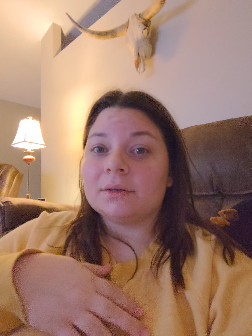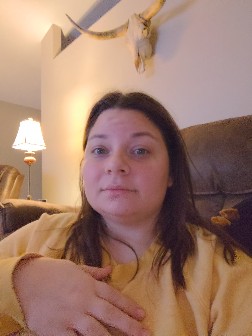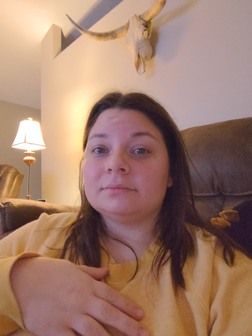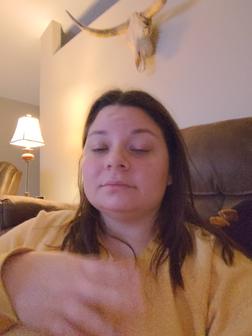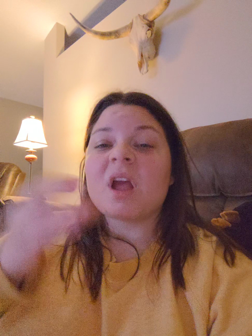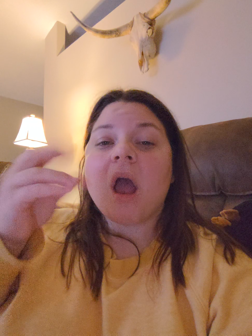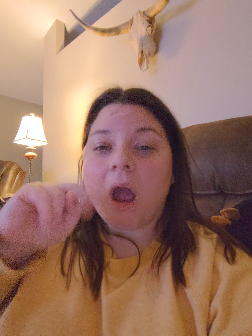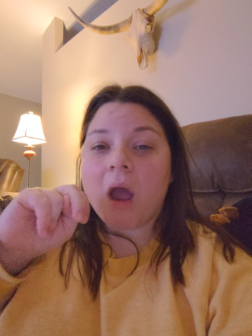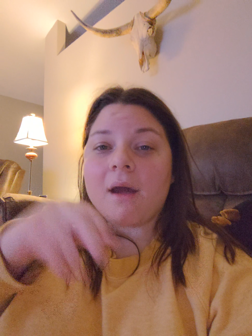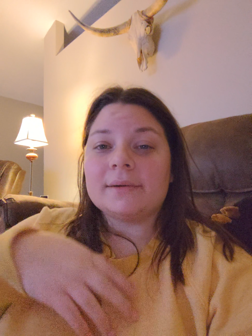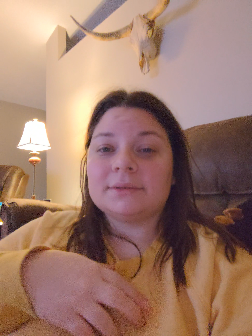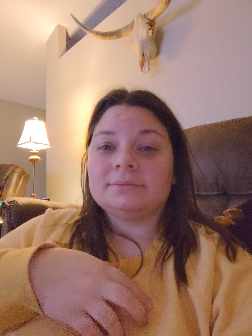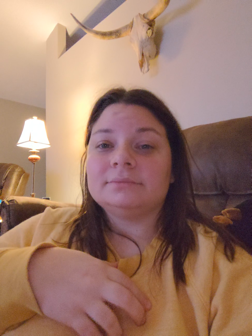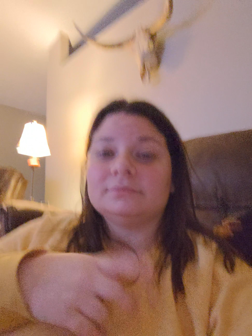on